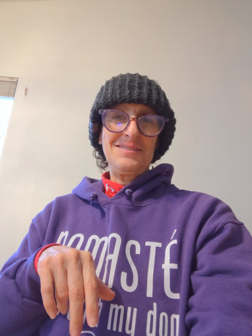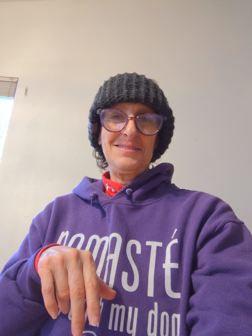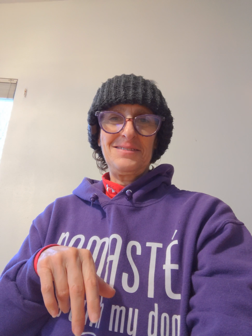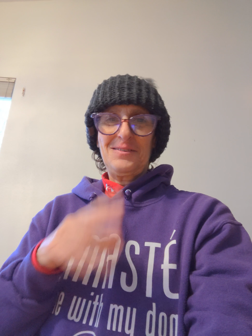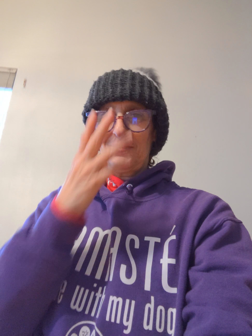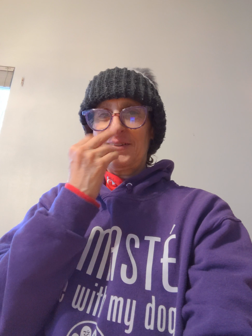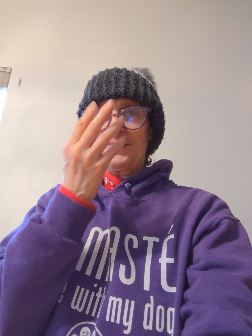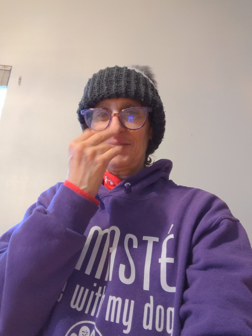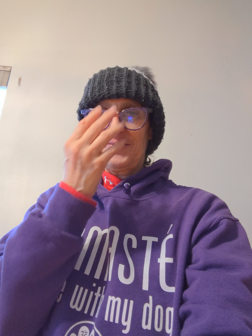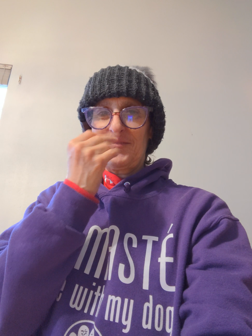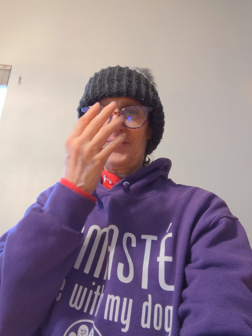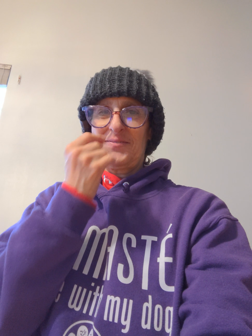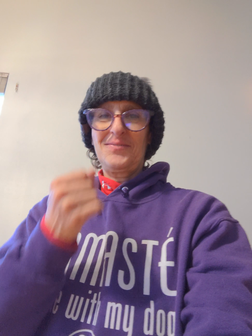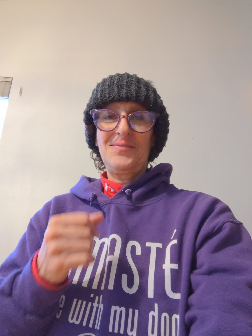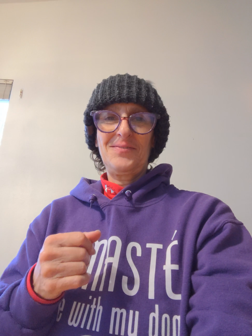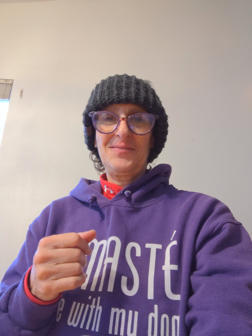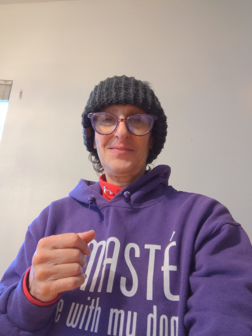wolf